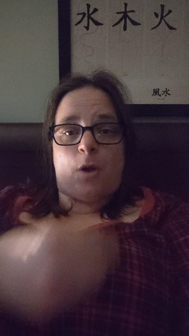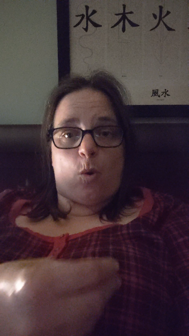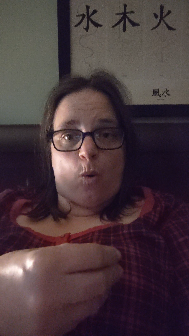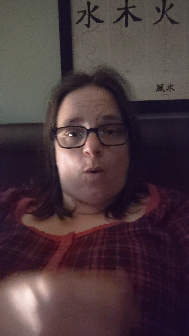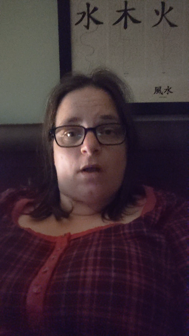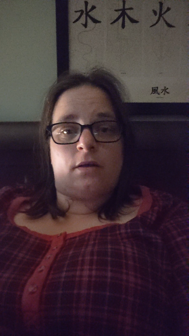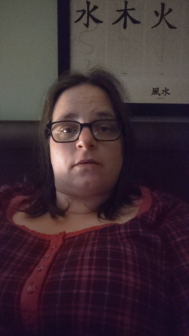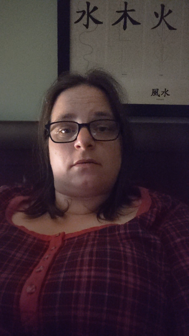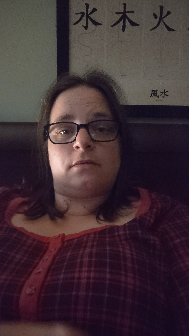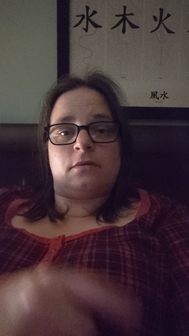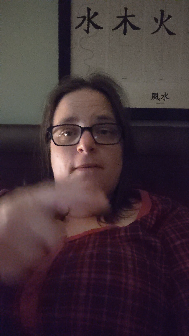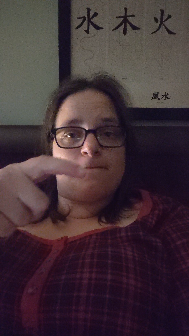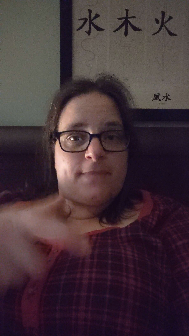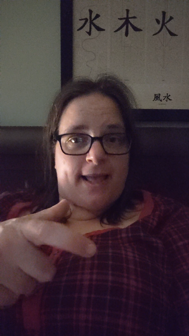plate